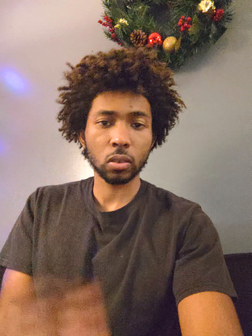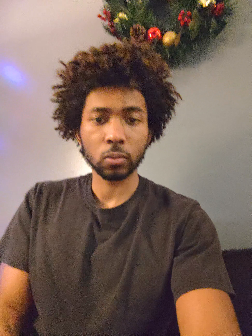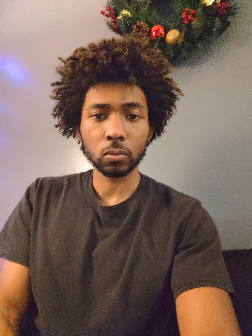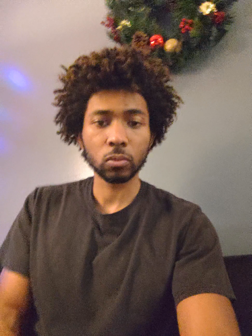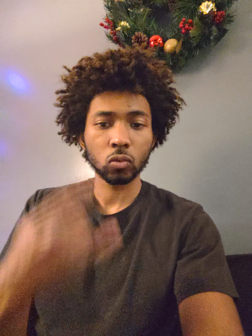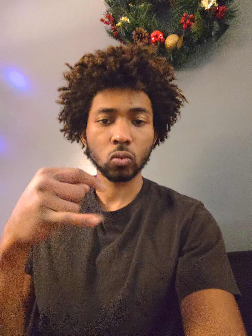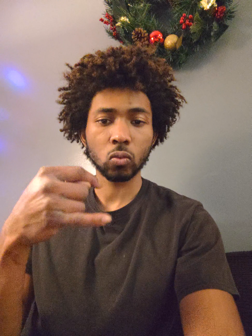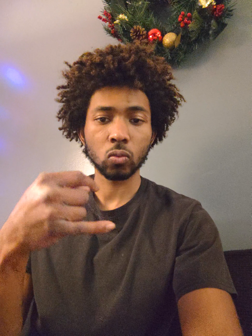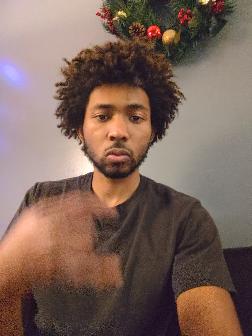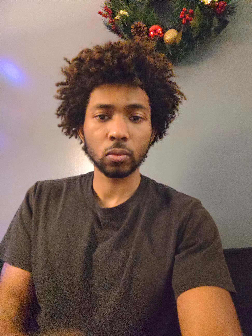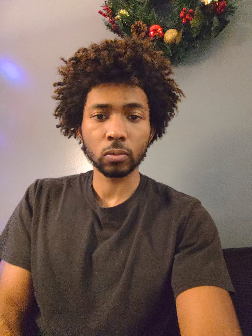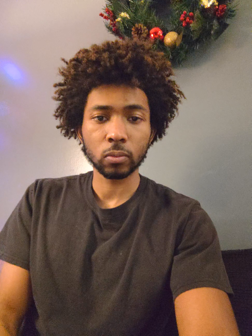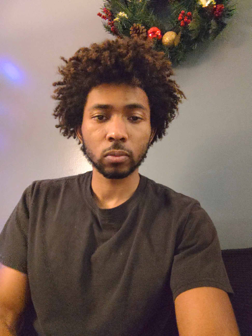toy